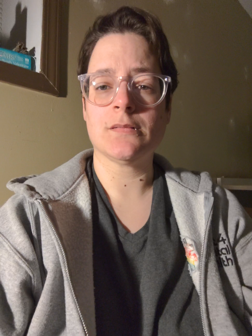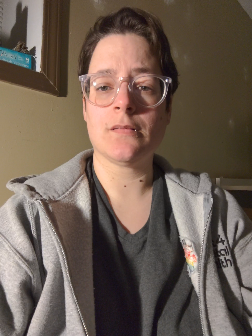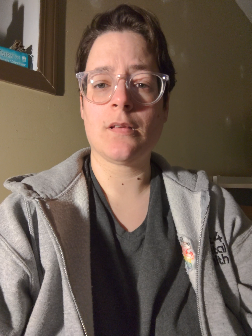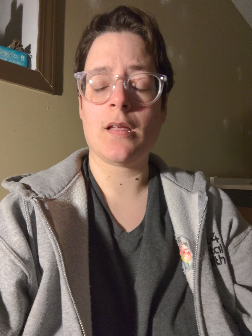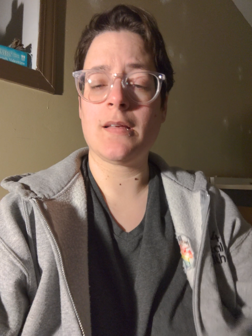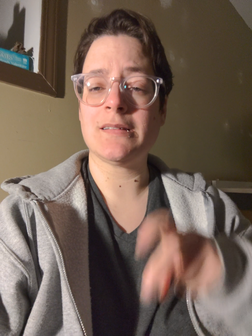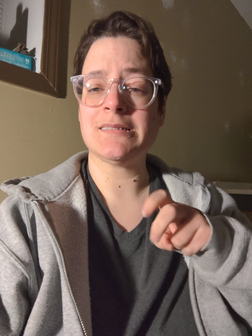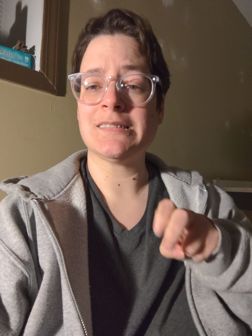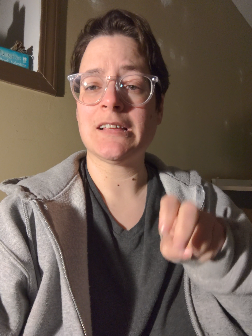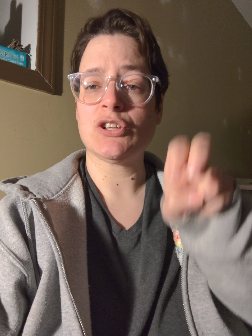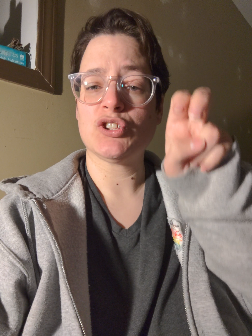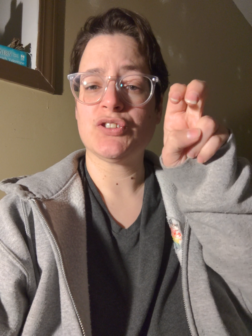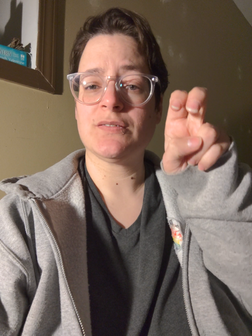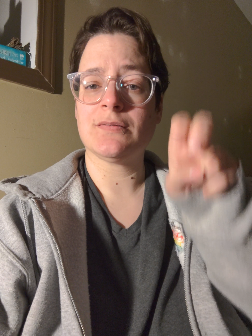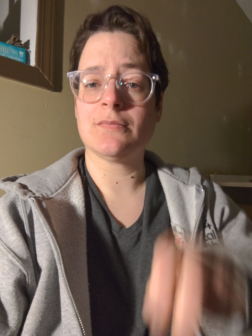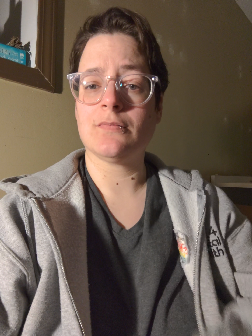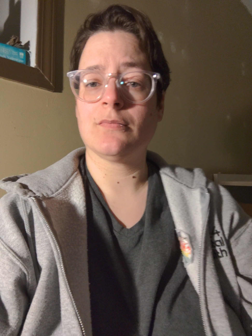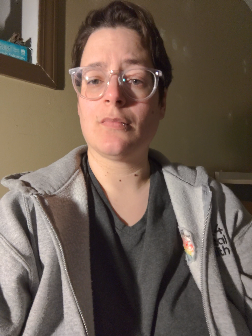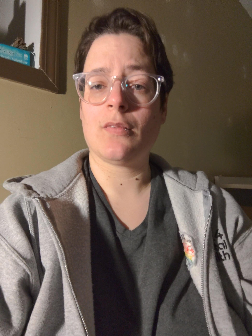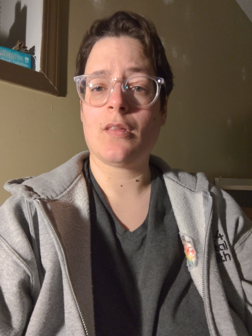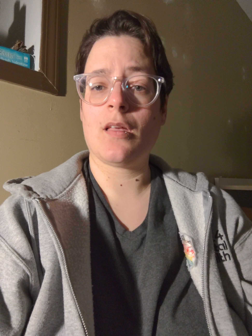stairs